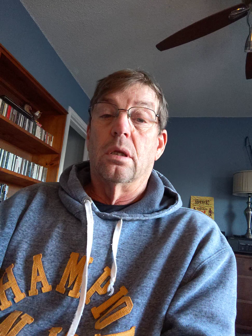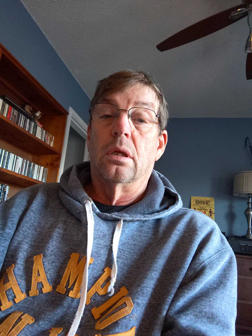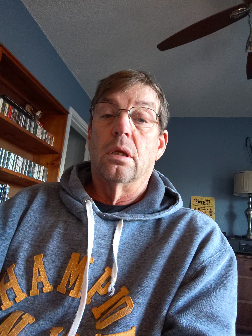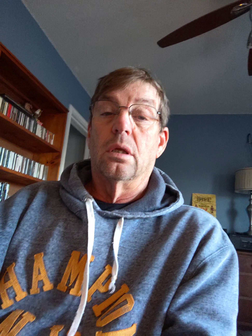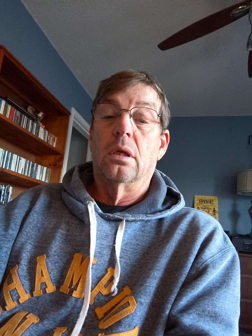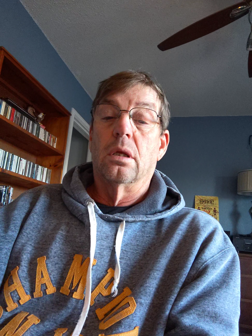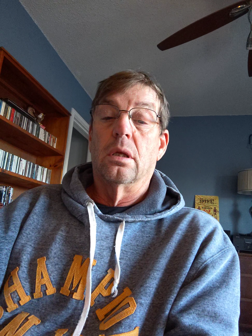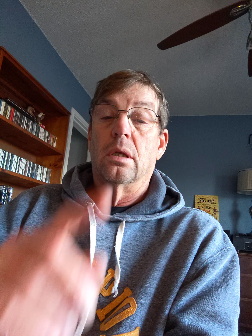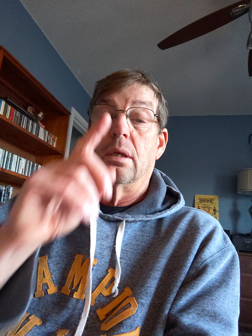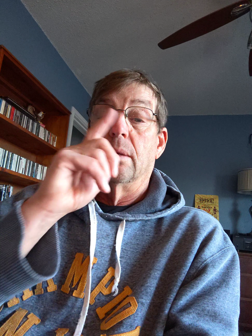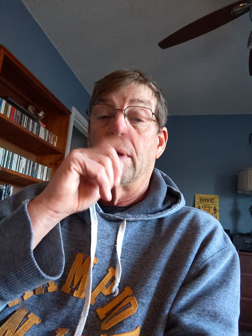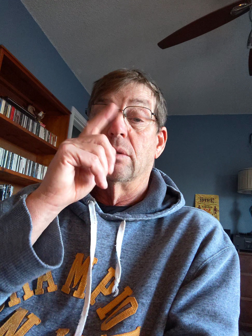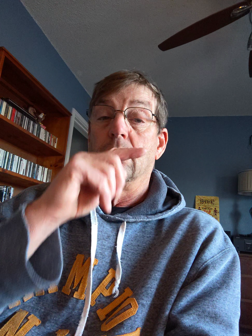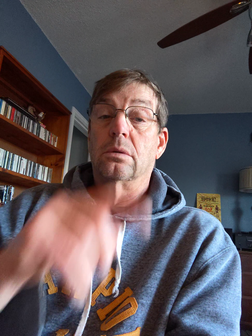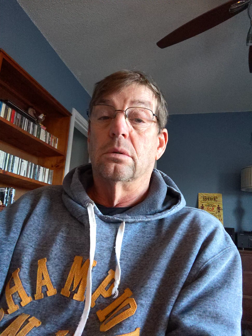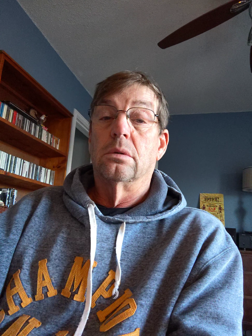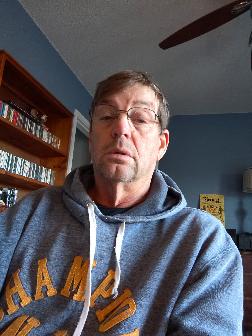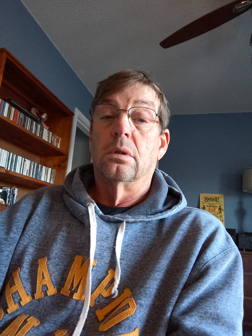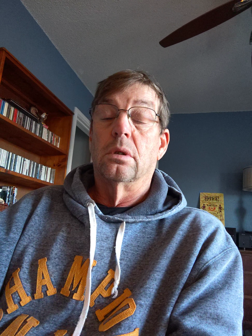mouse